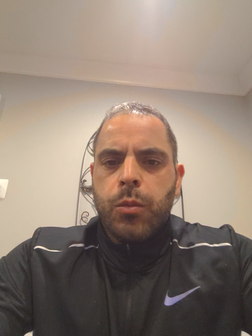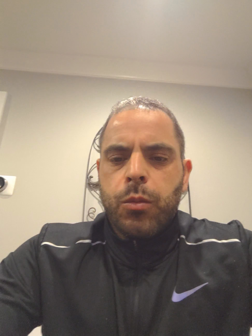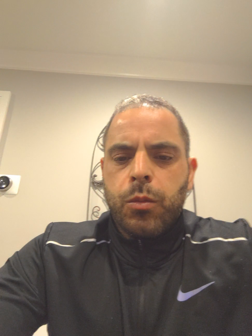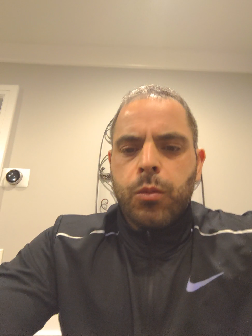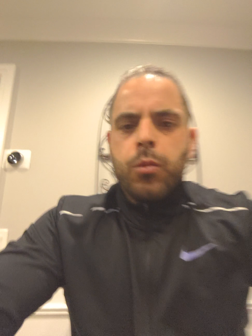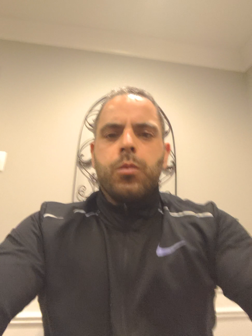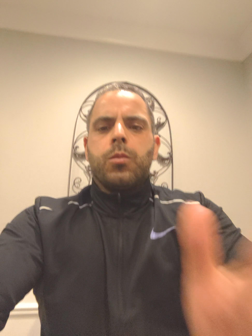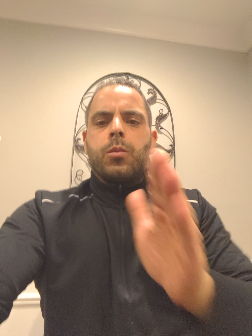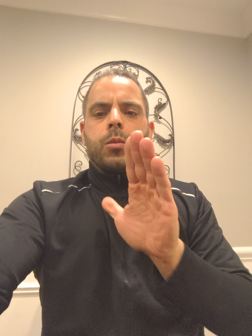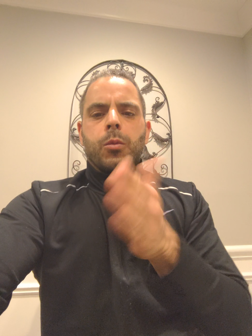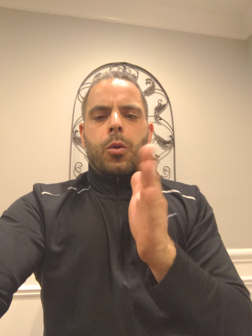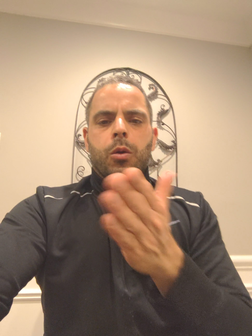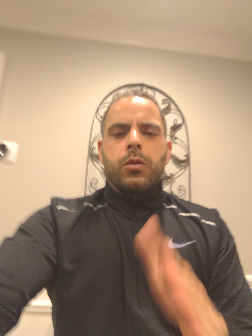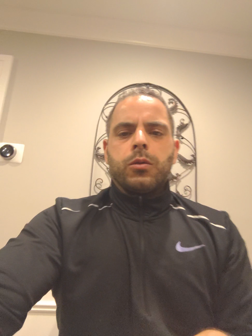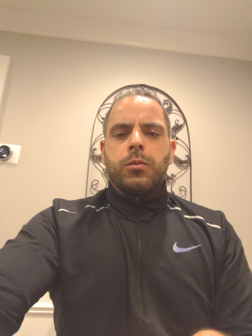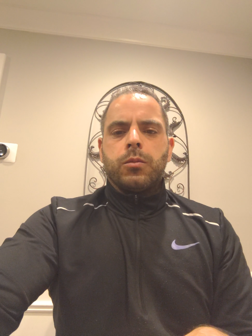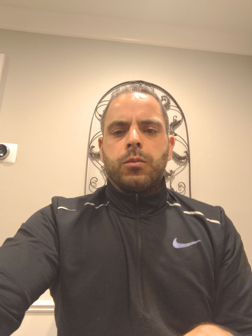book